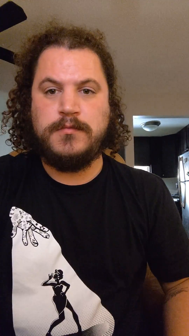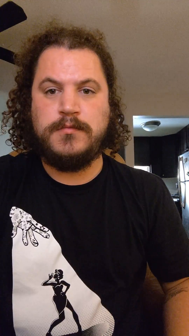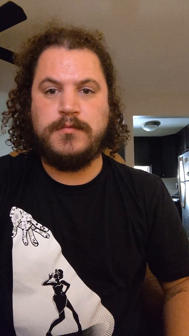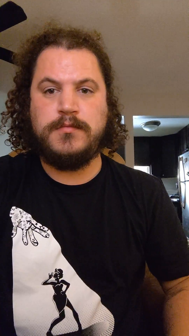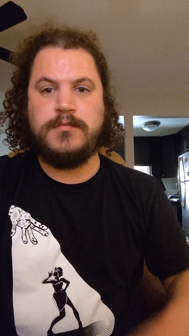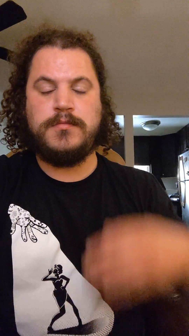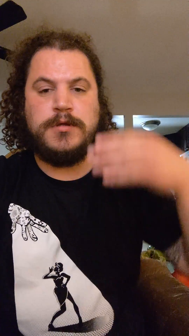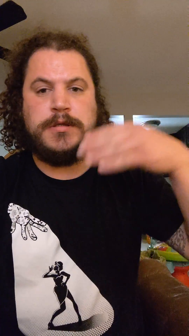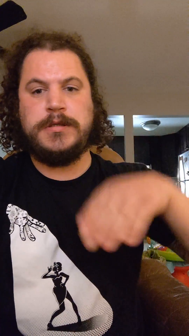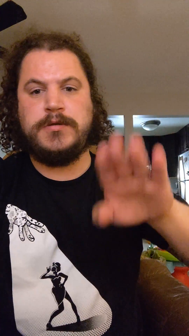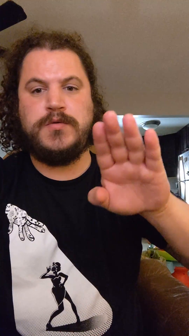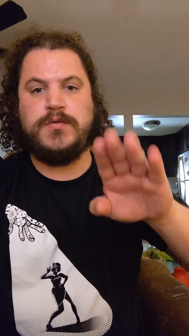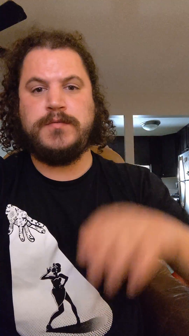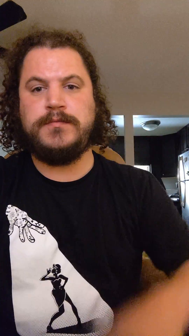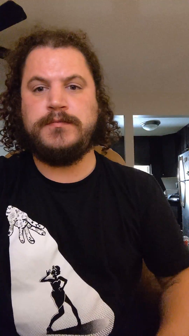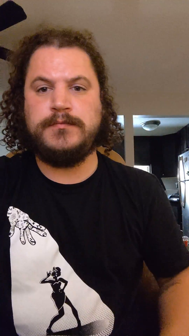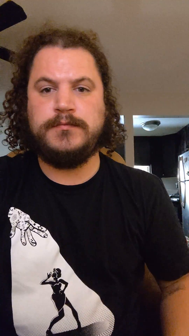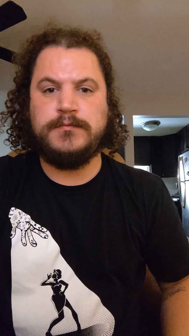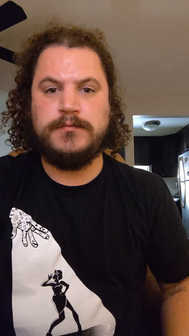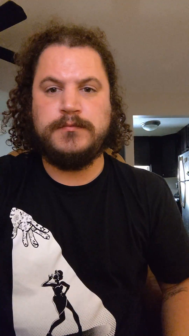enter